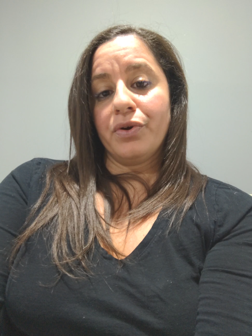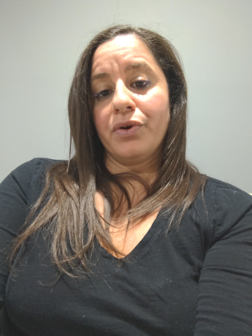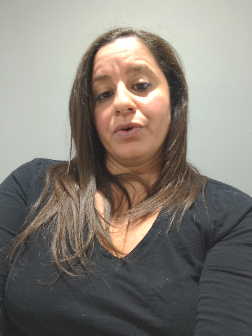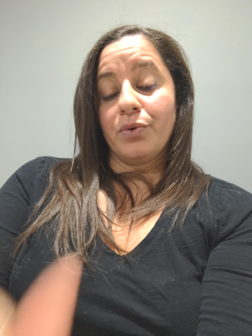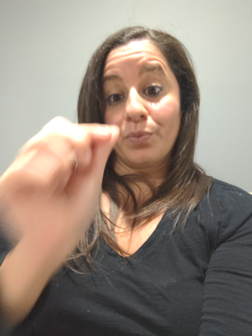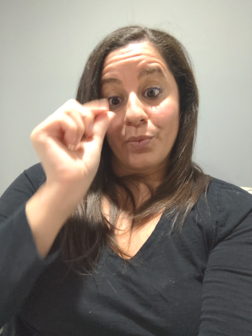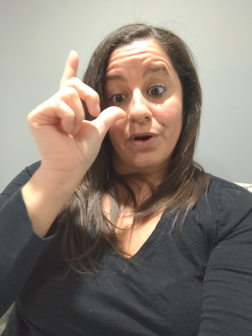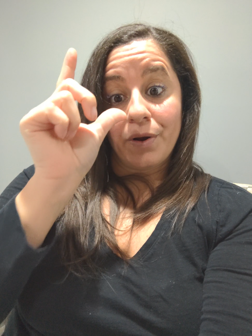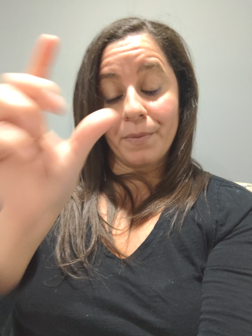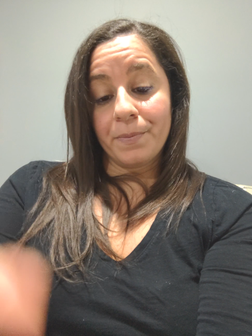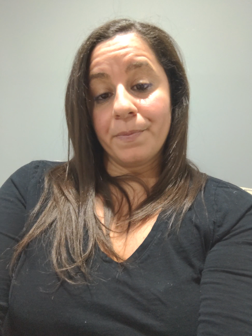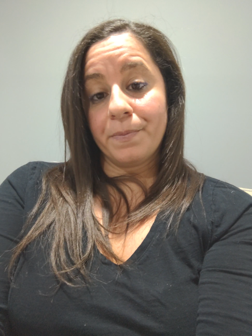wake